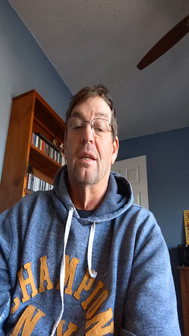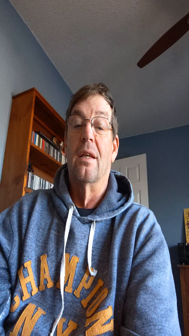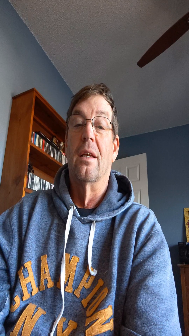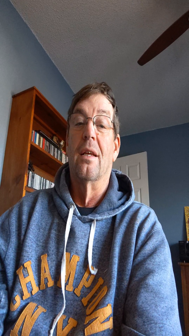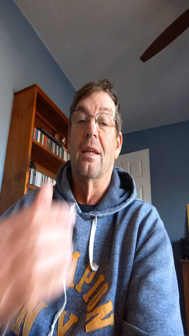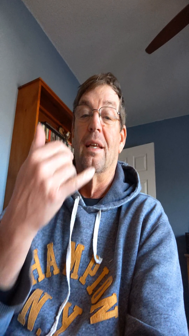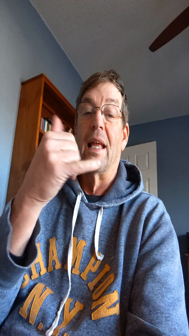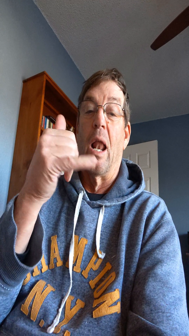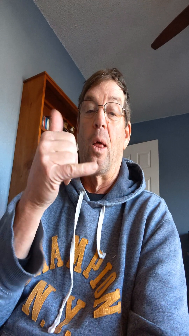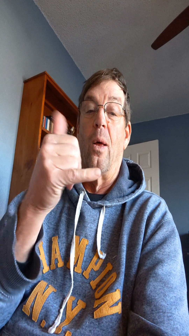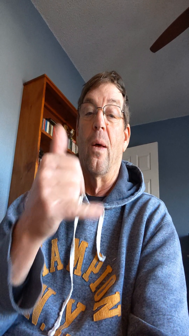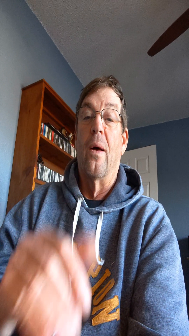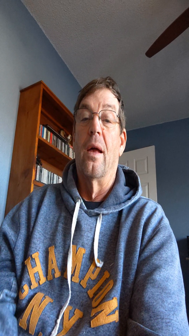yellow